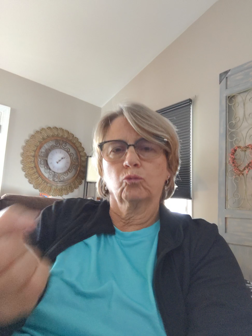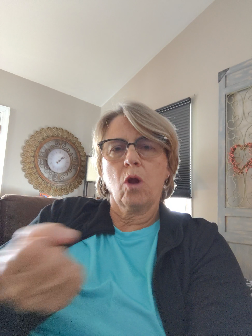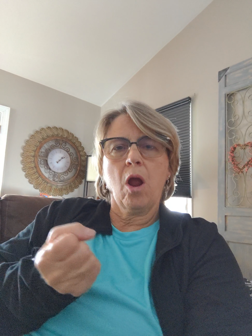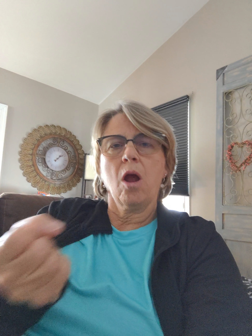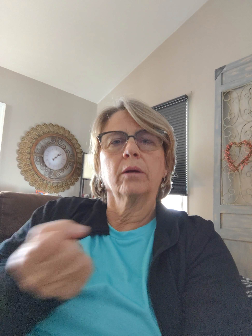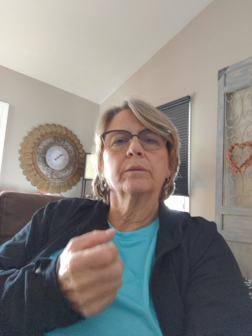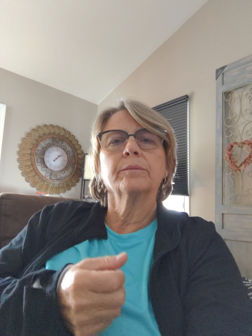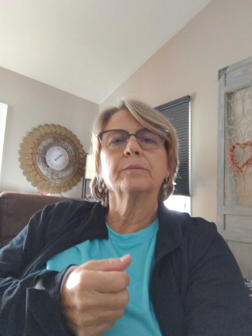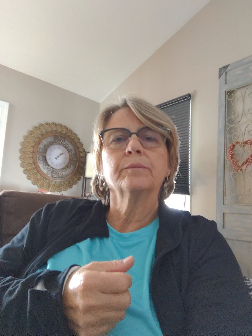drawer